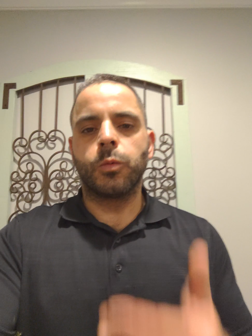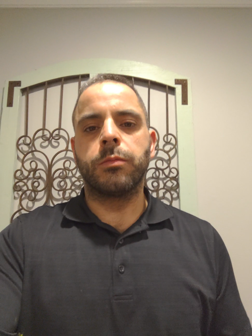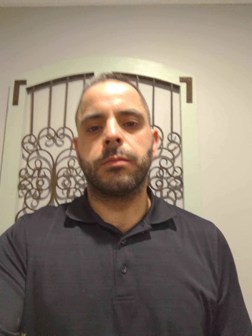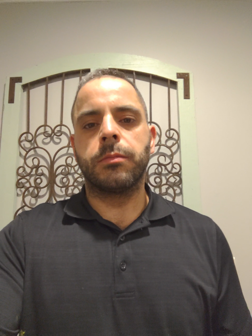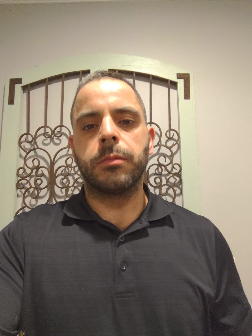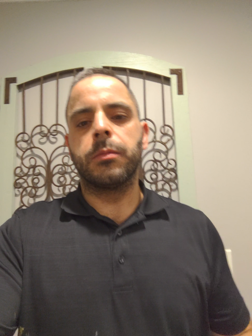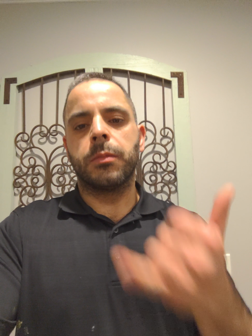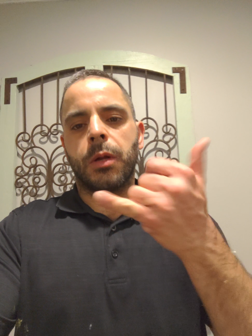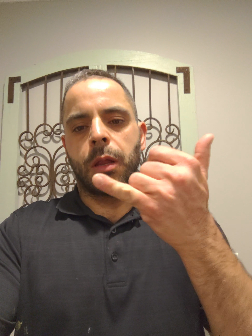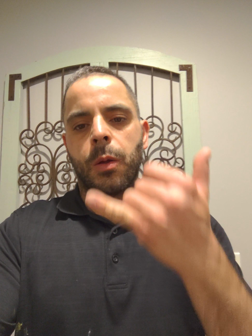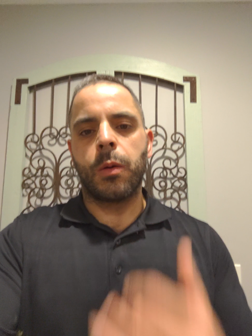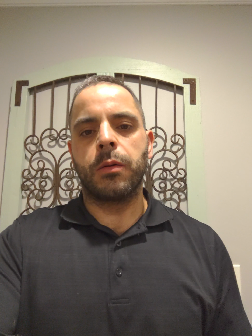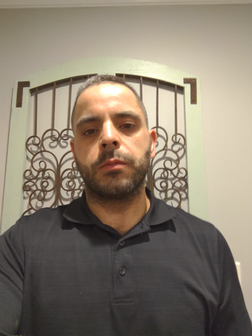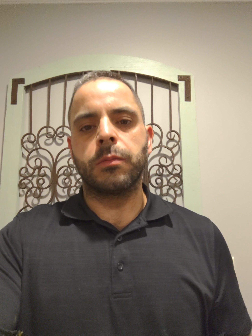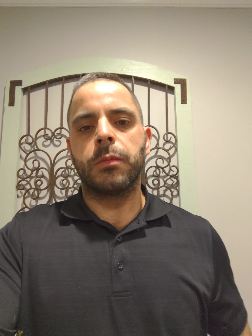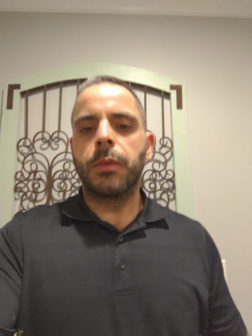yellow